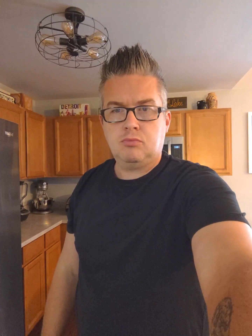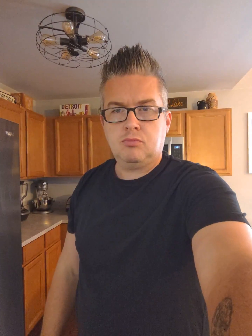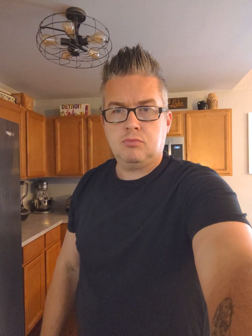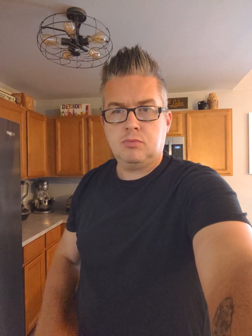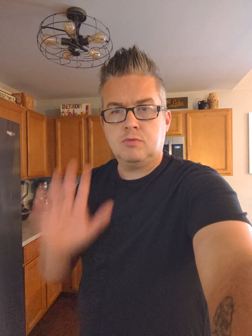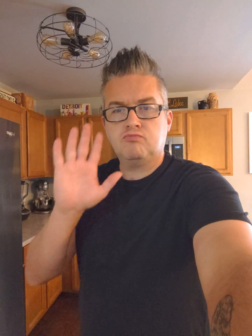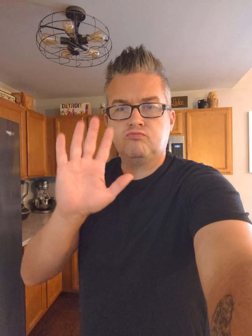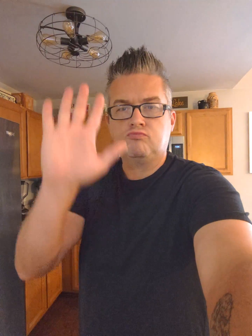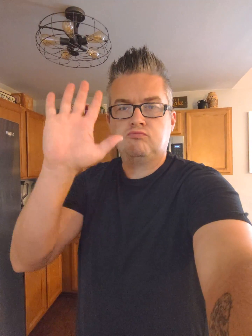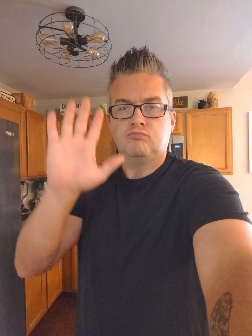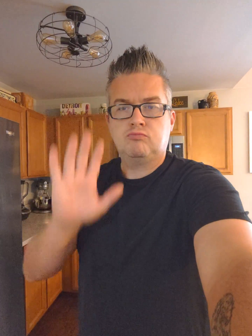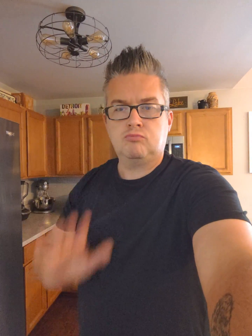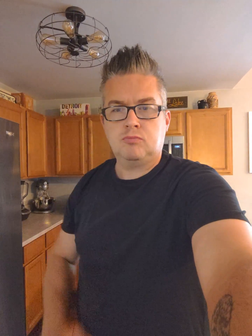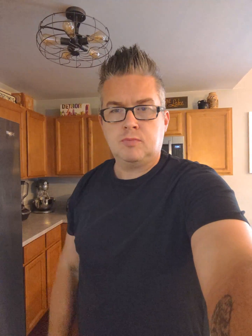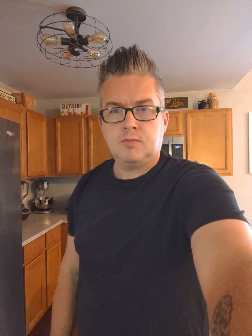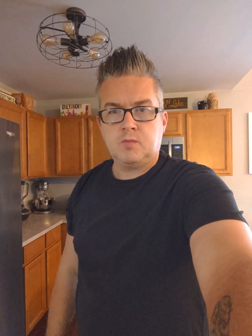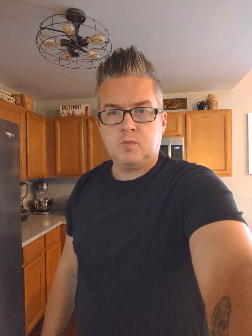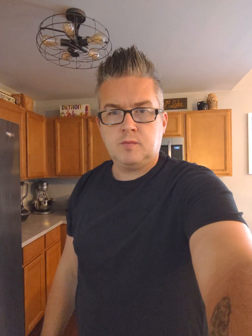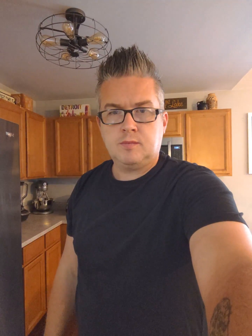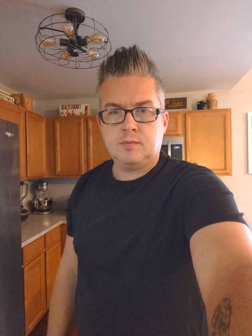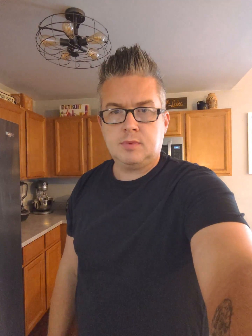give me five